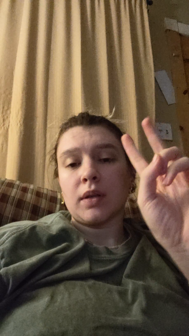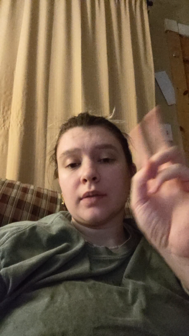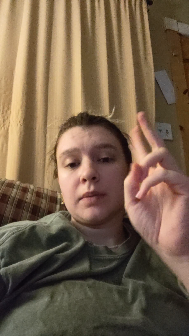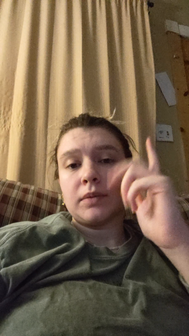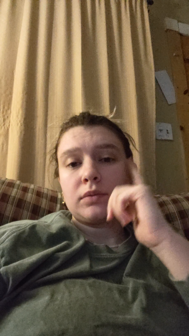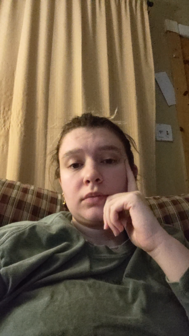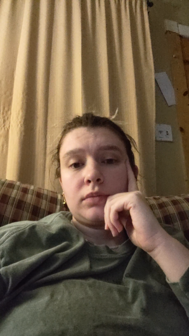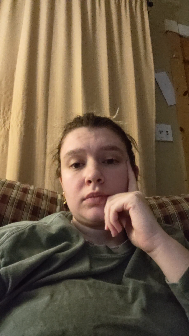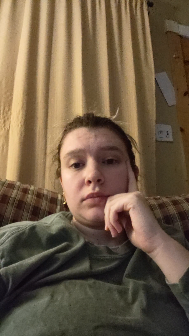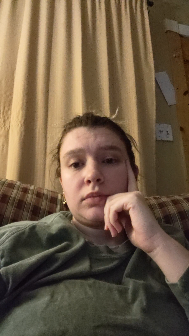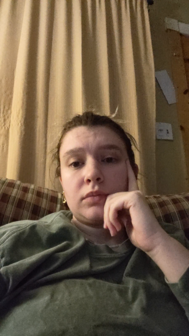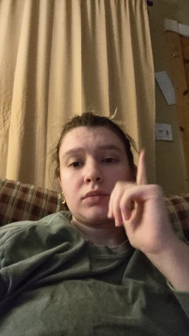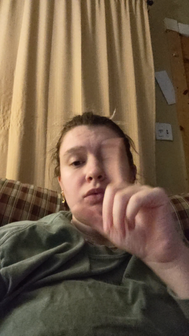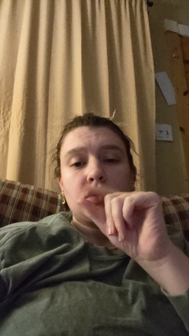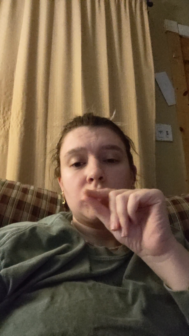chicken